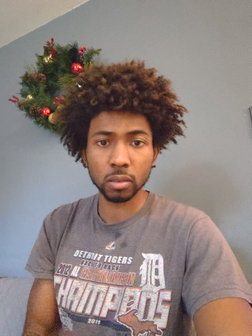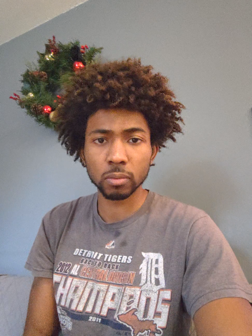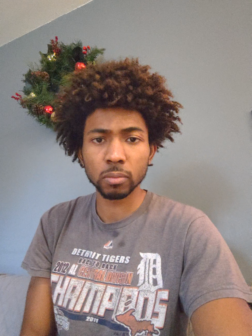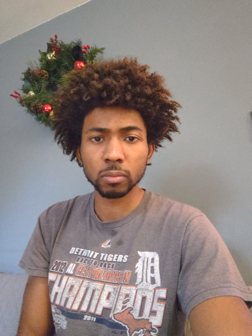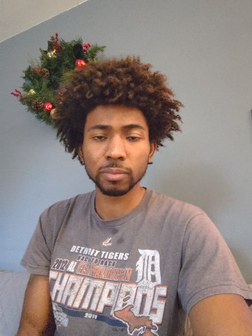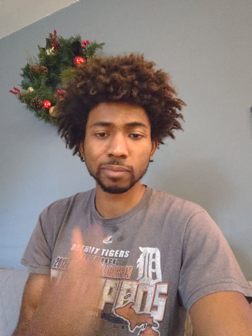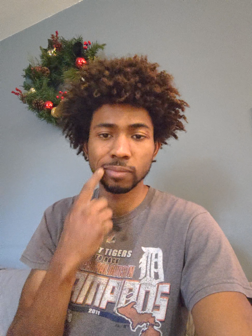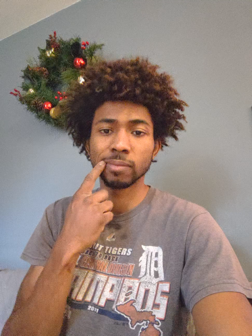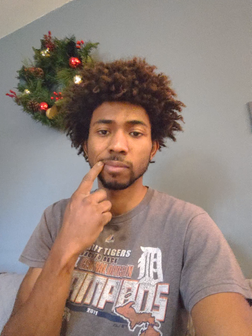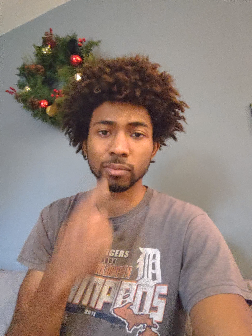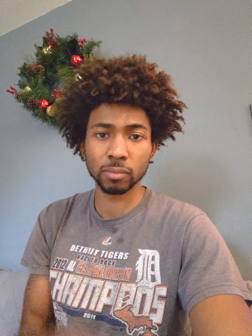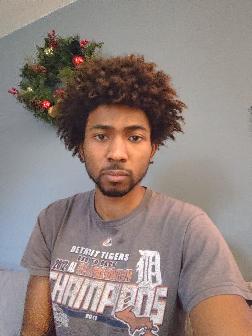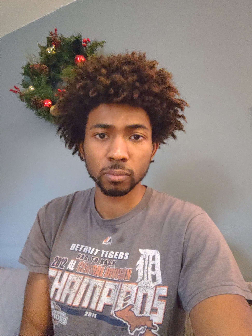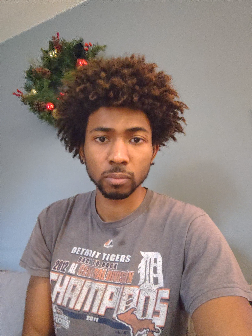cheek